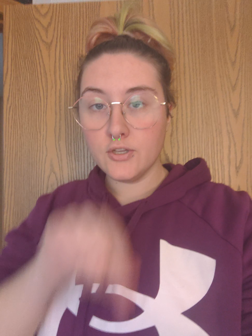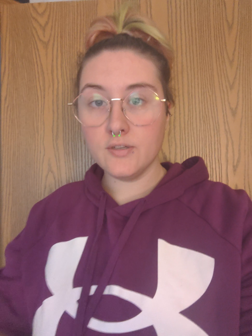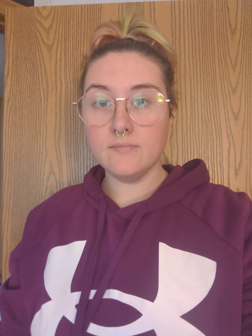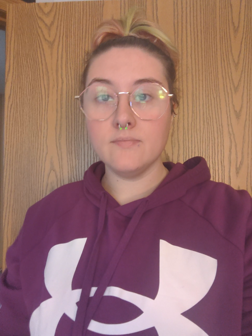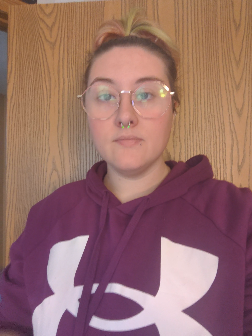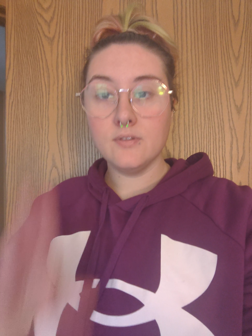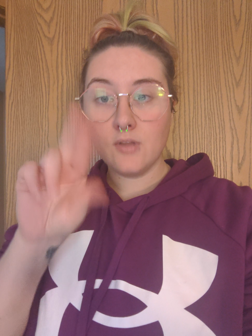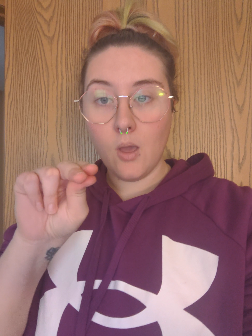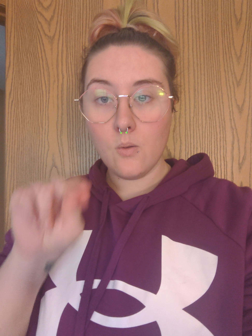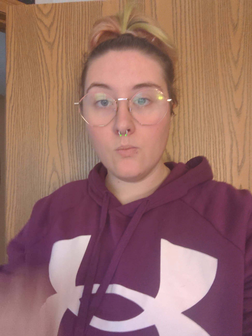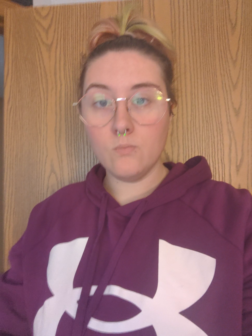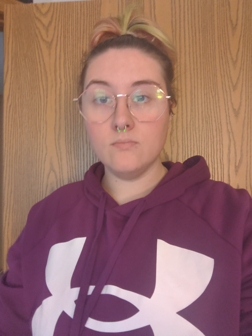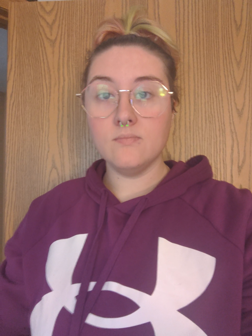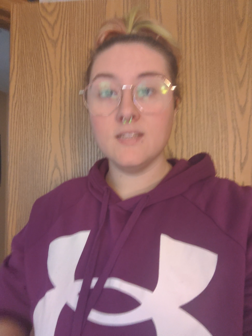no